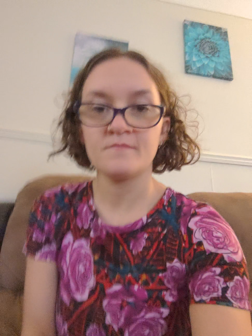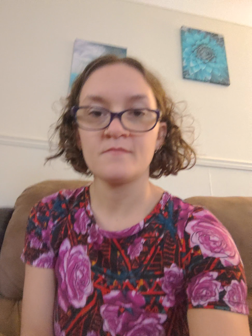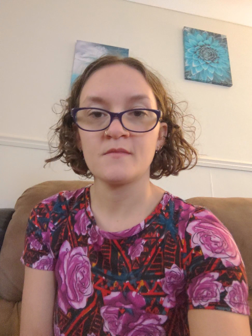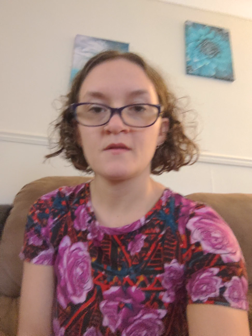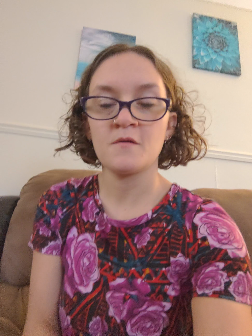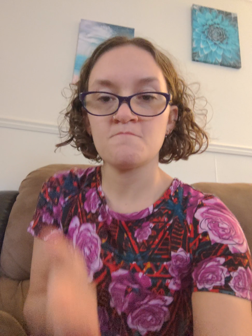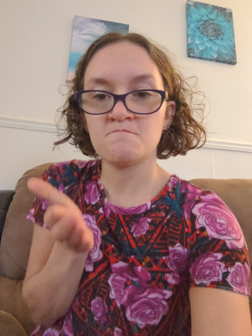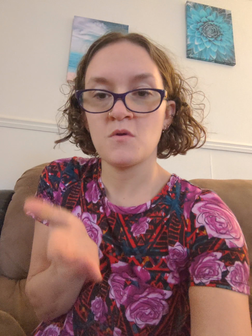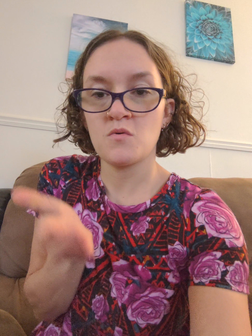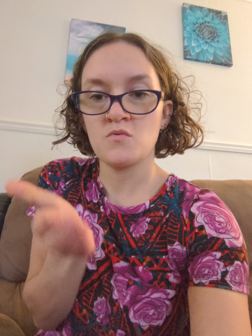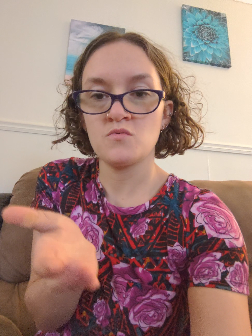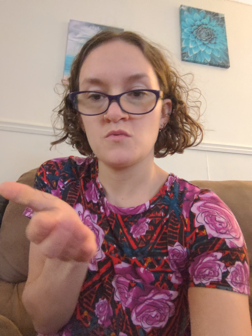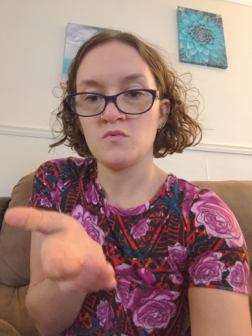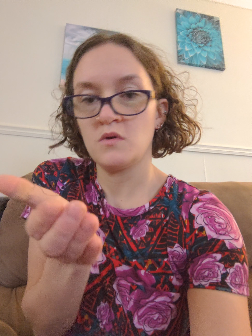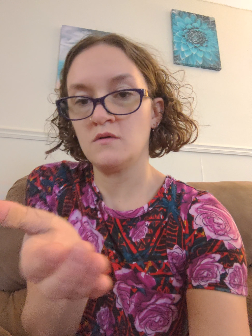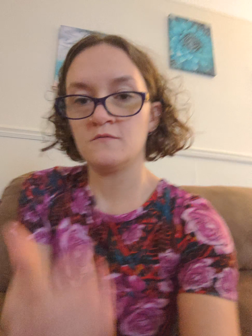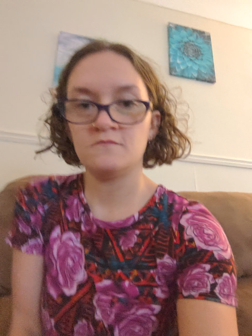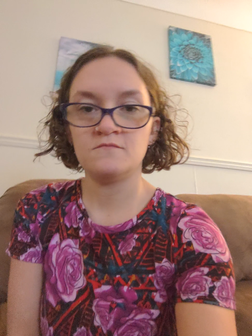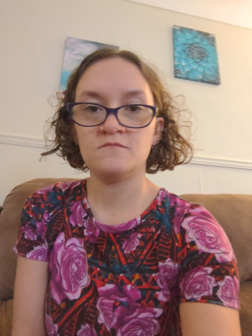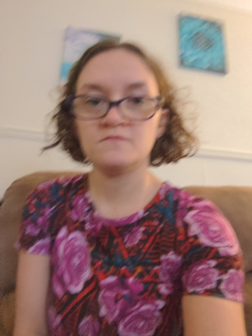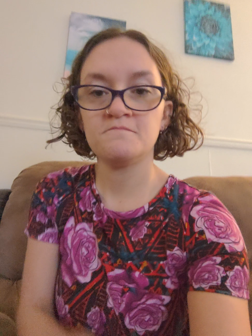boat